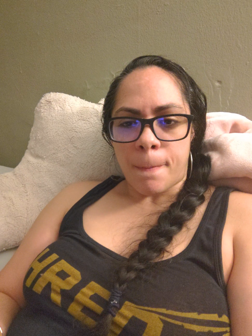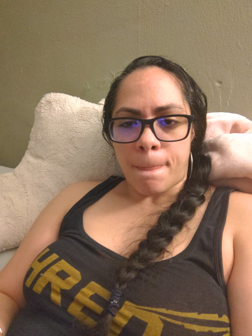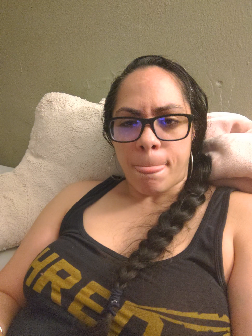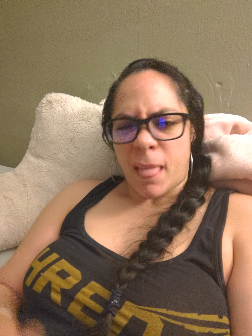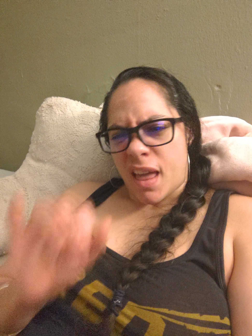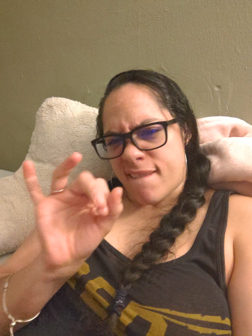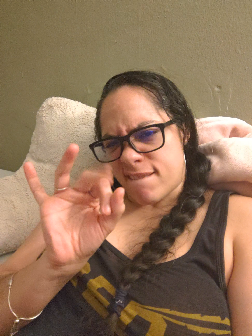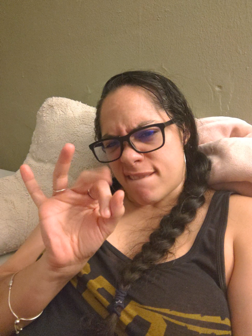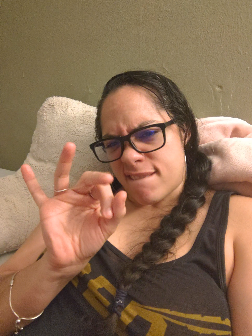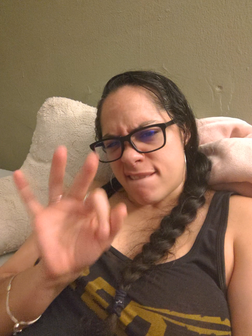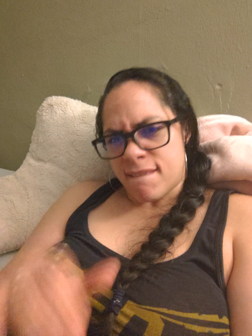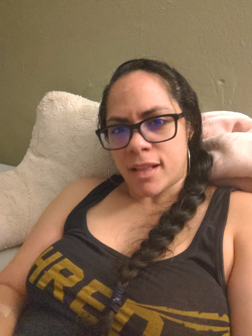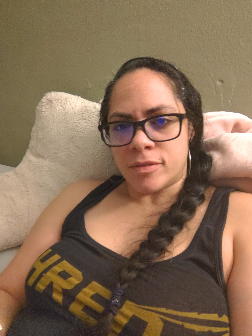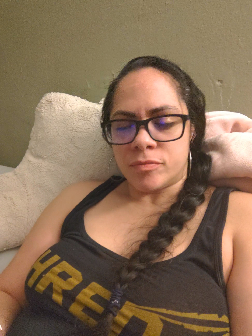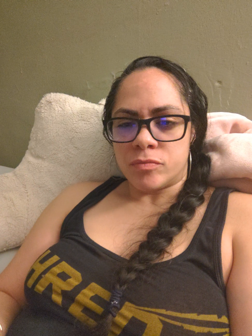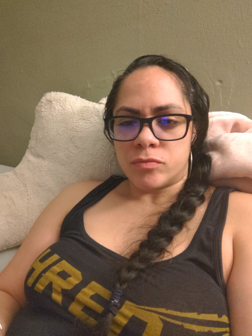if